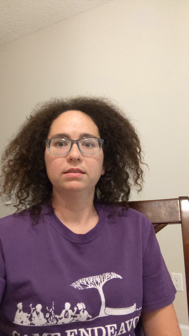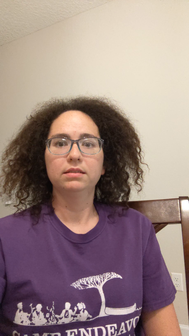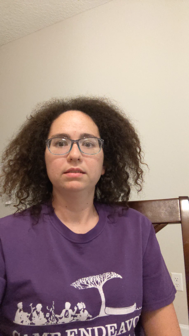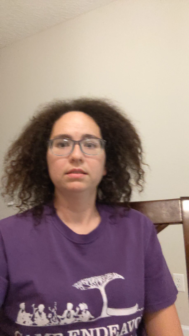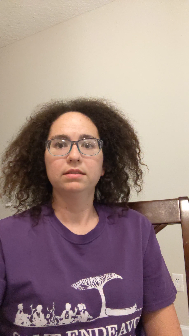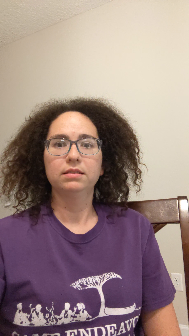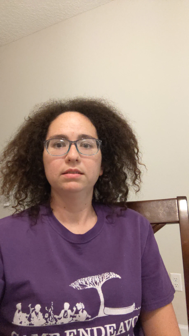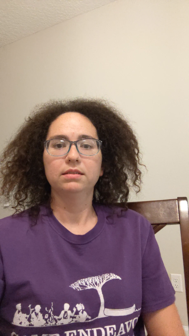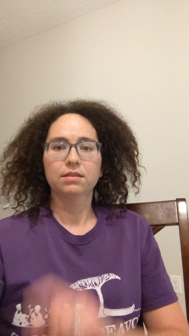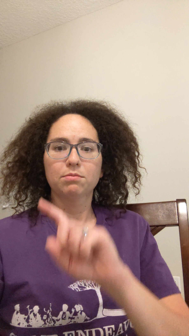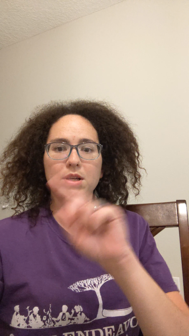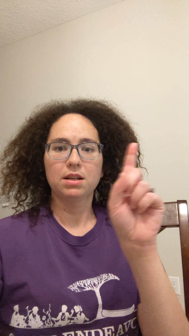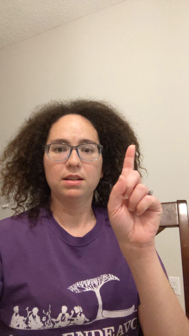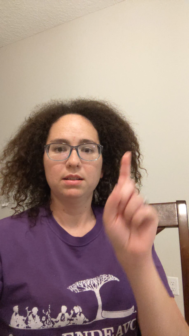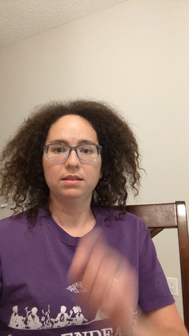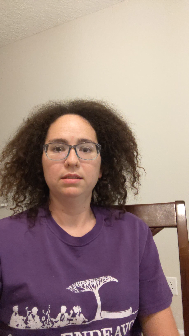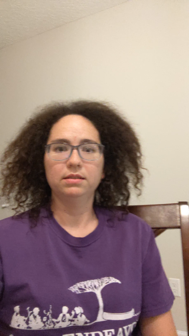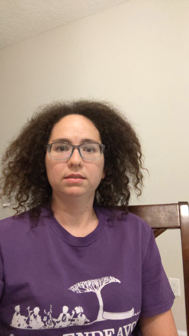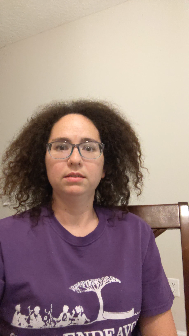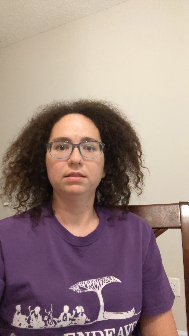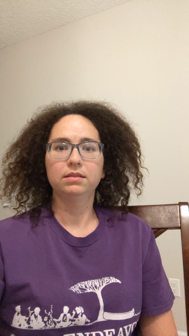but